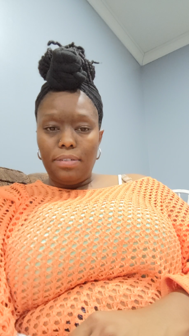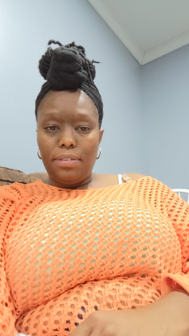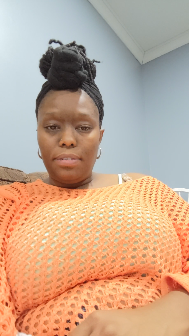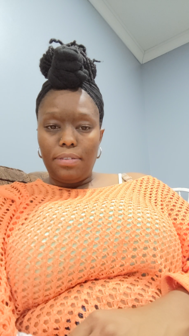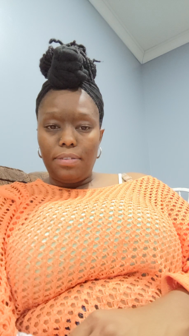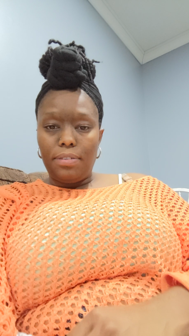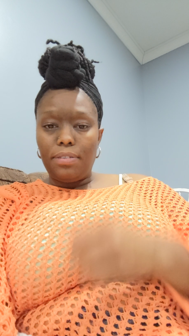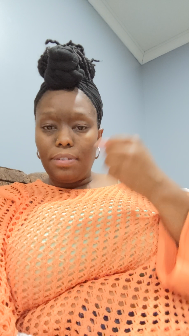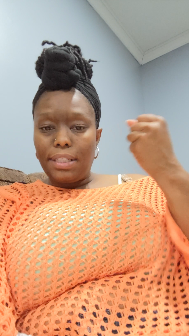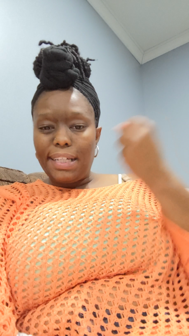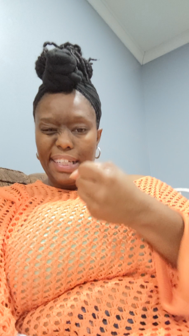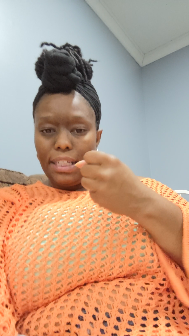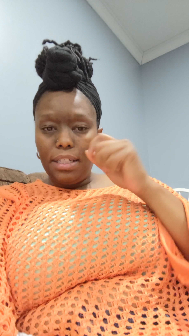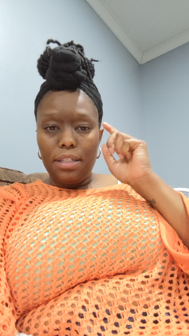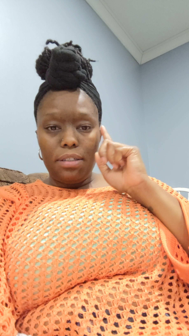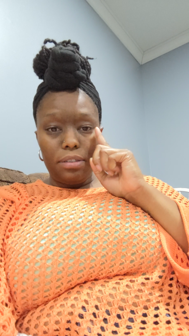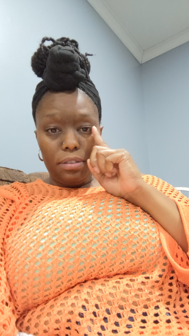hit